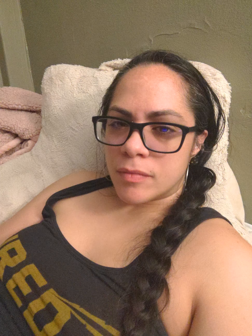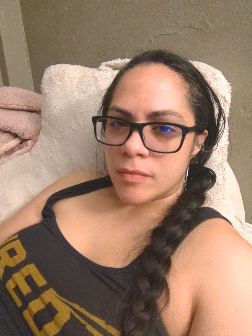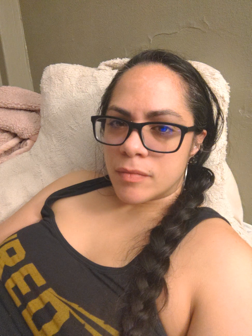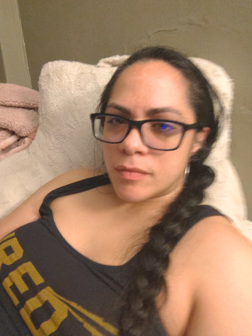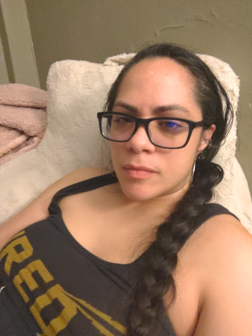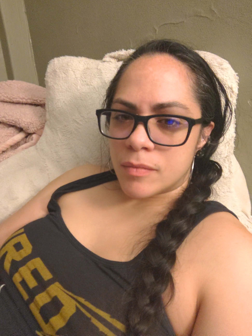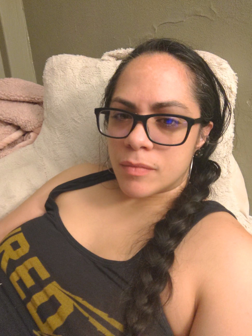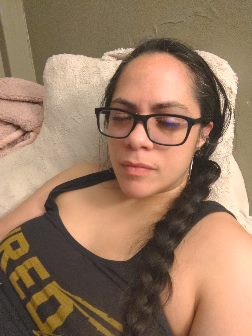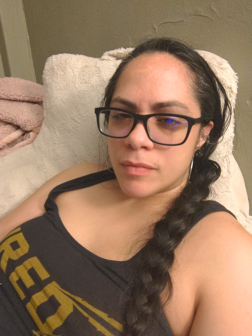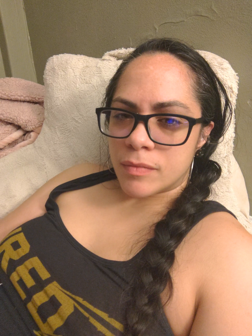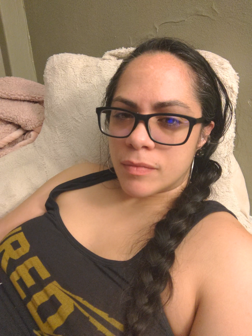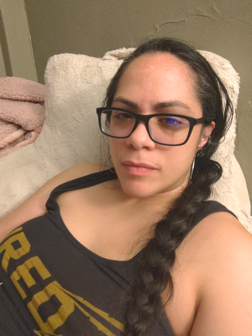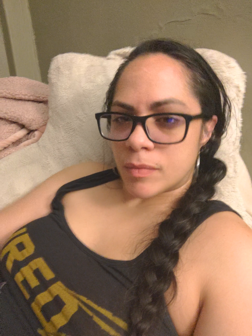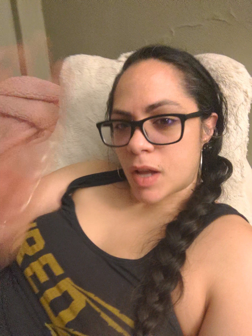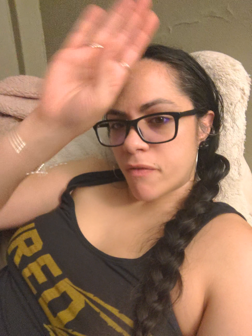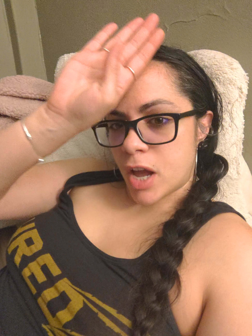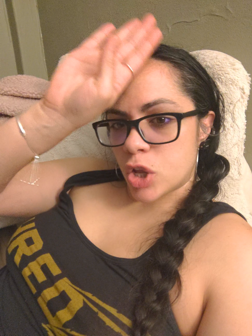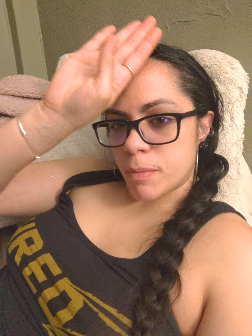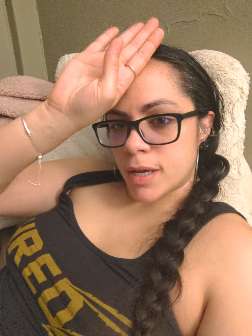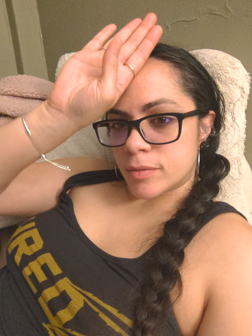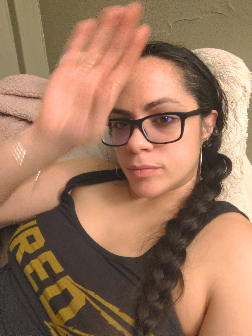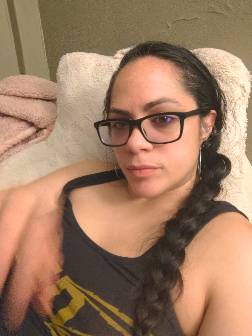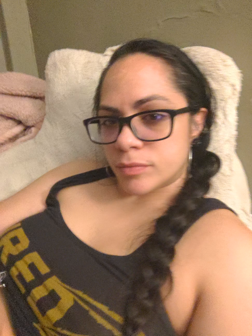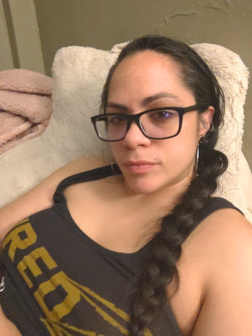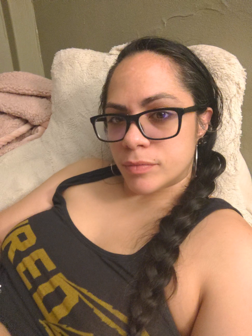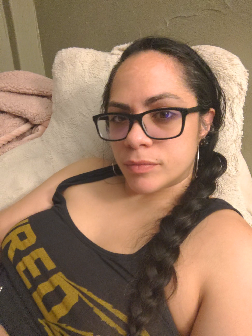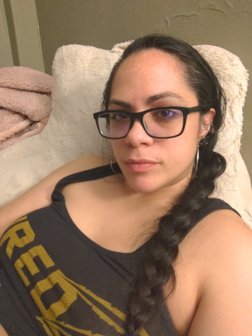fireman